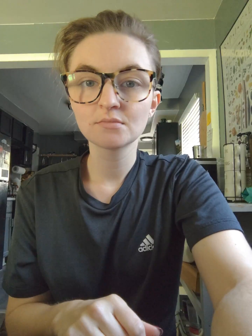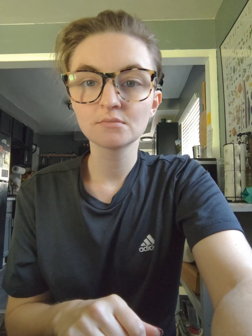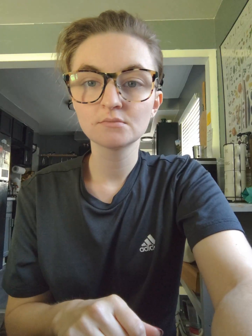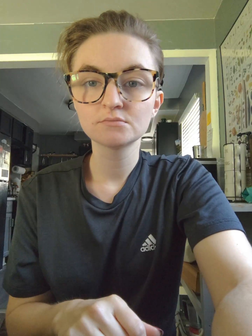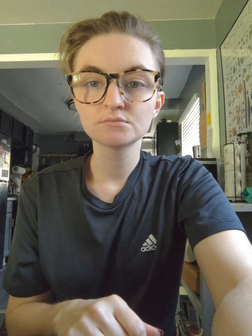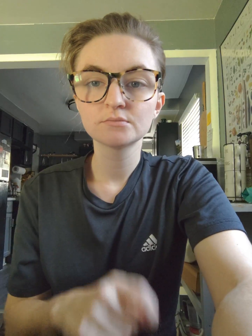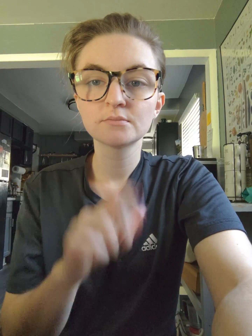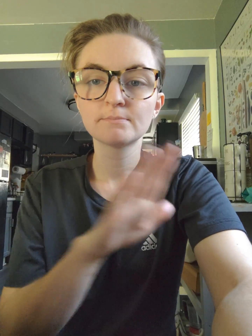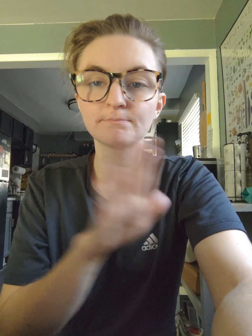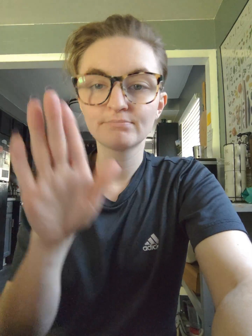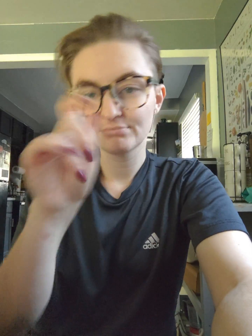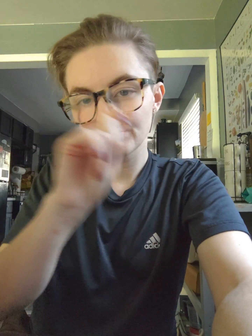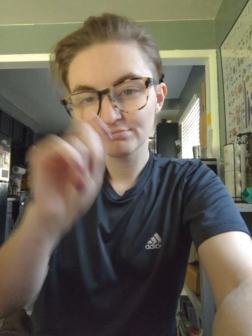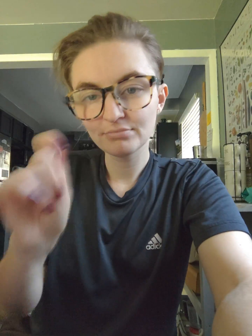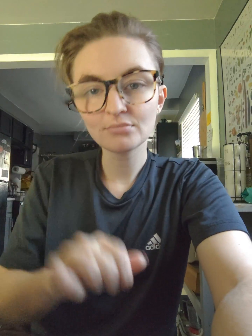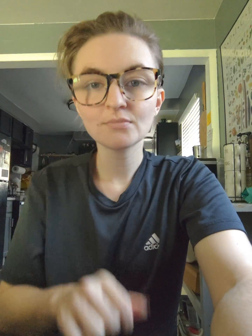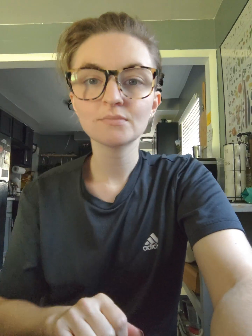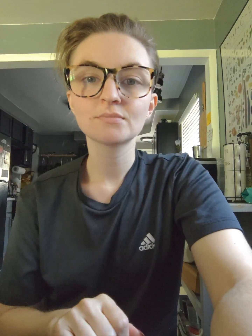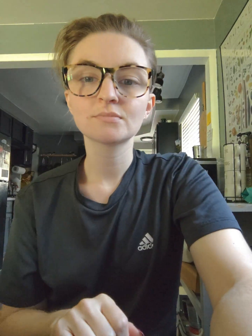chalk